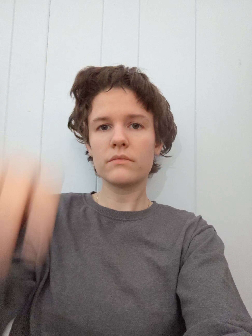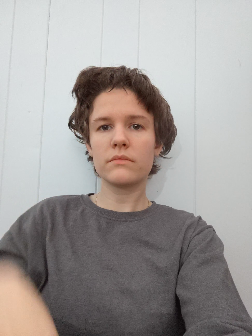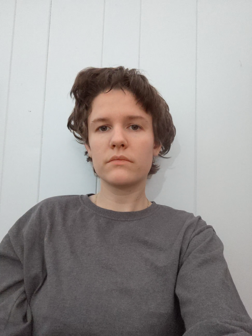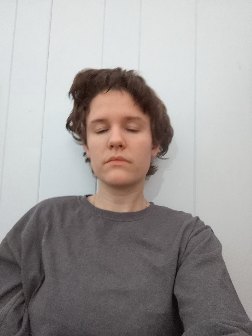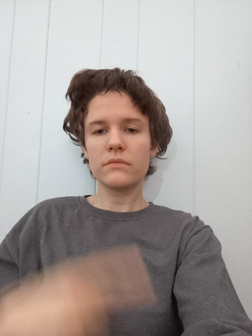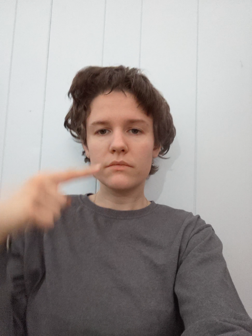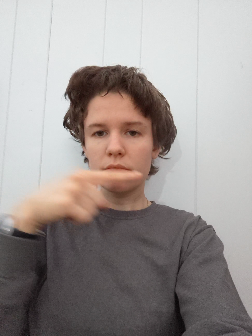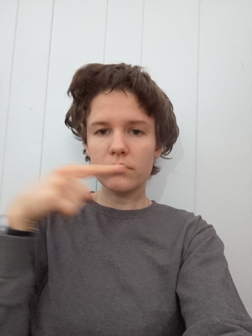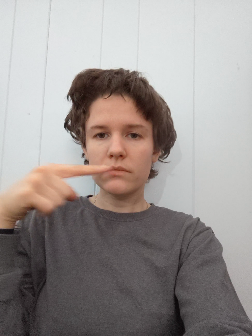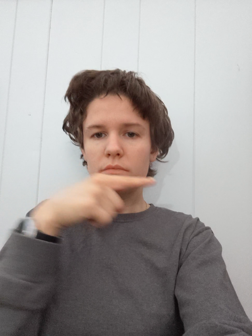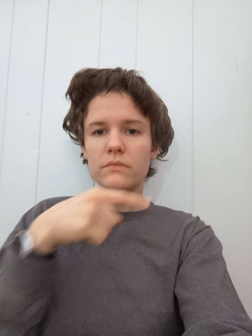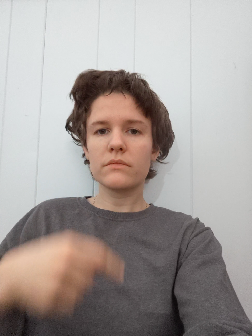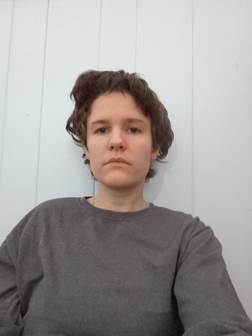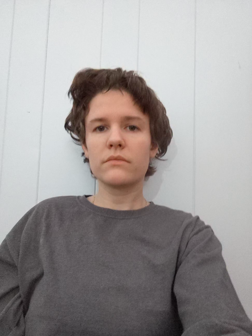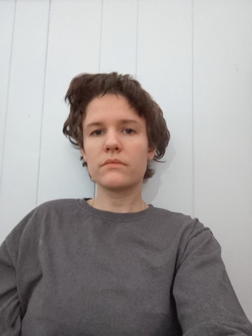toothbrush